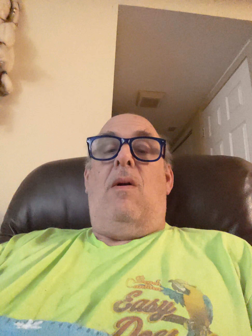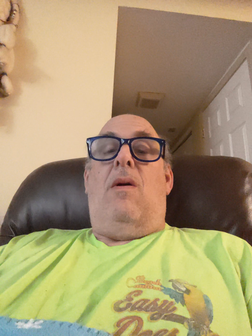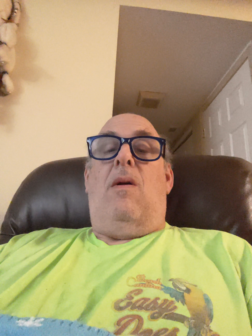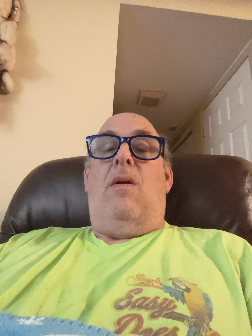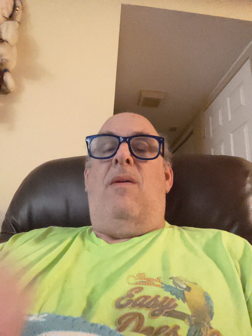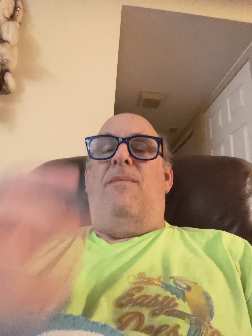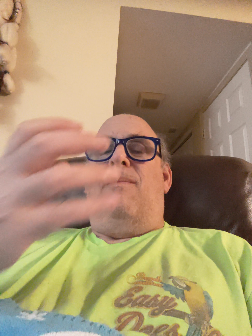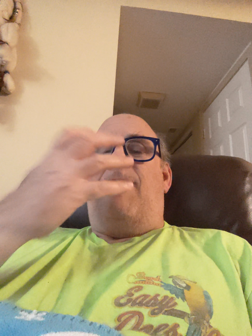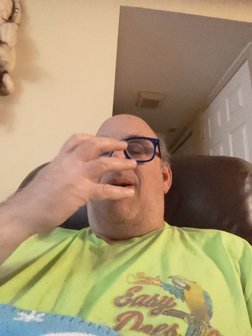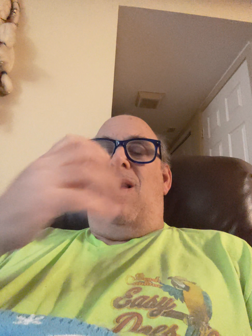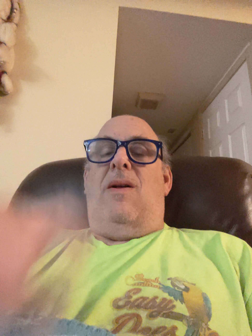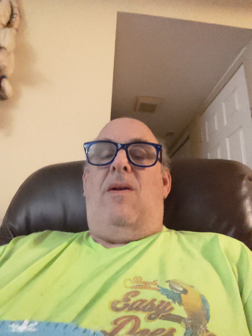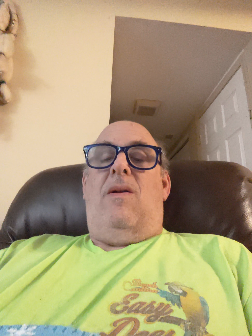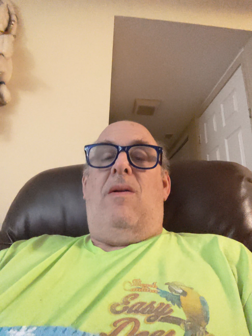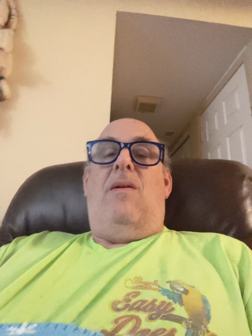mad